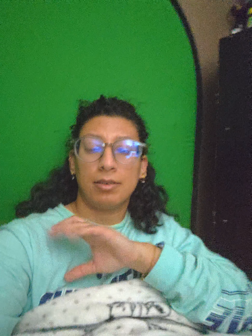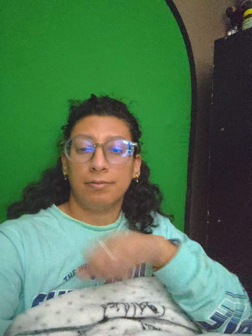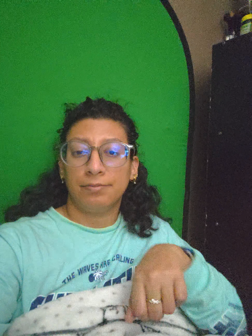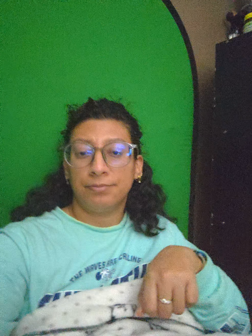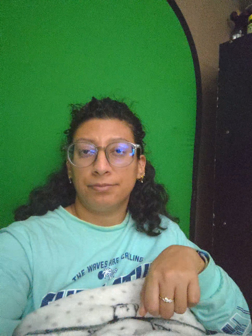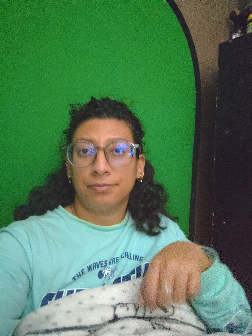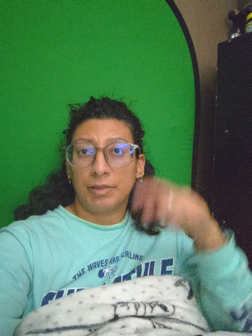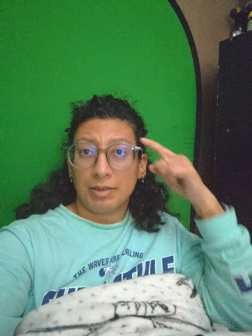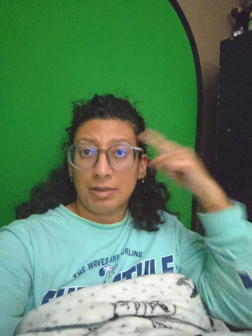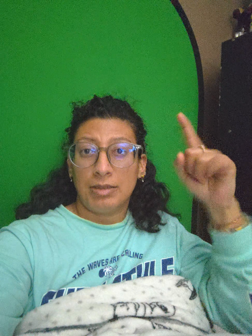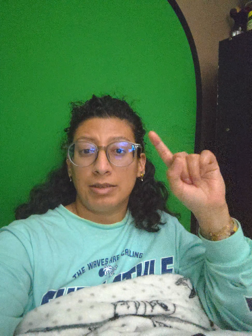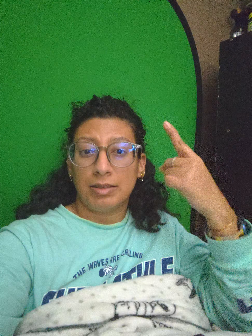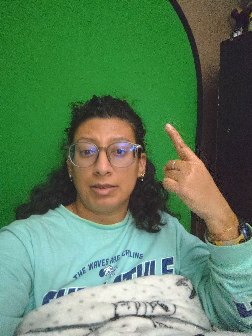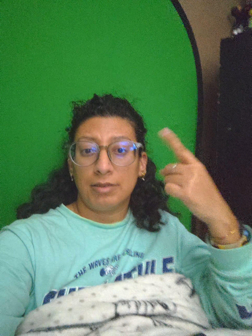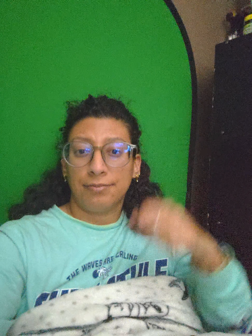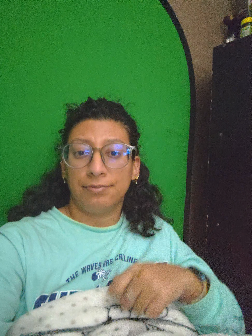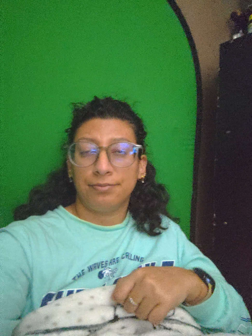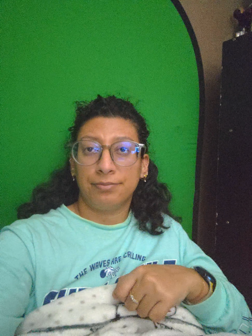penny